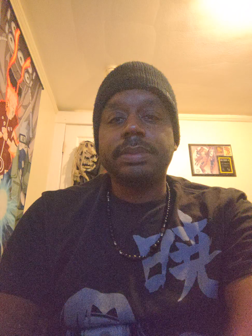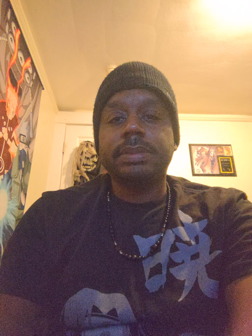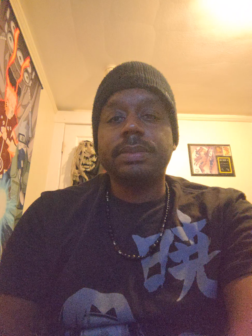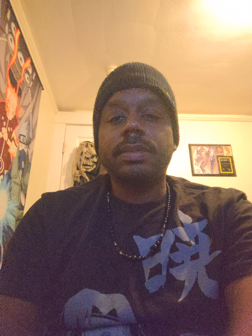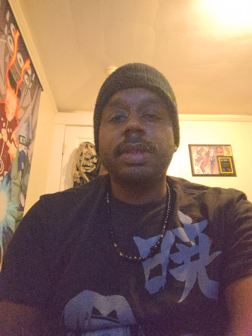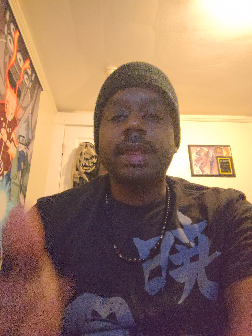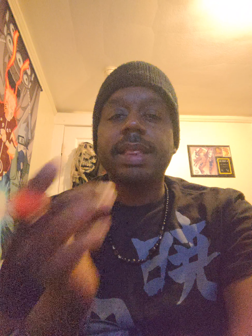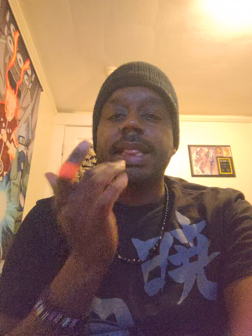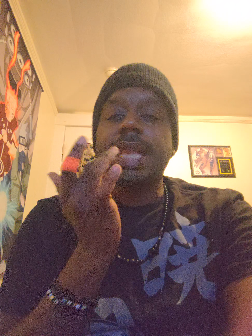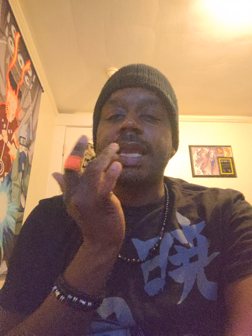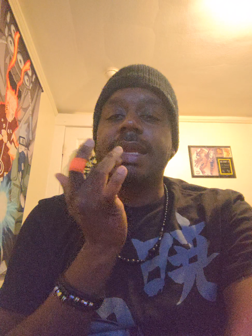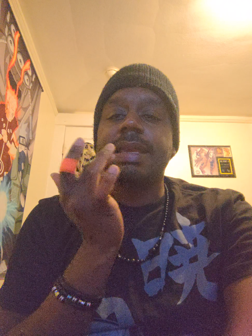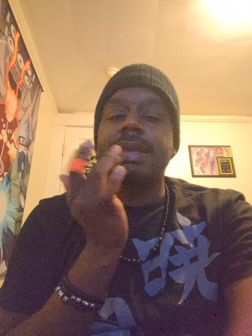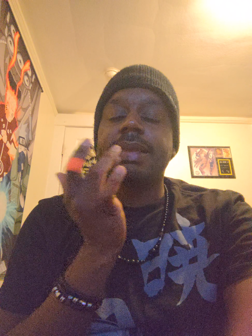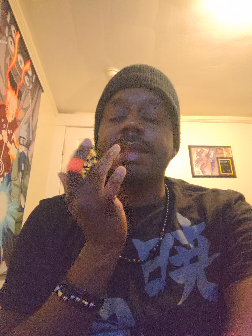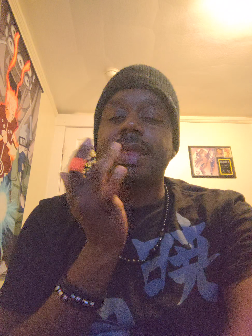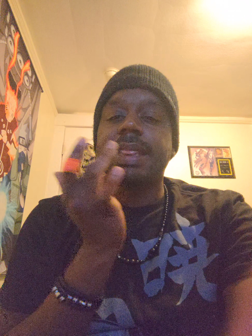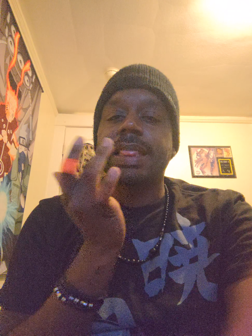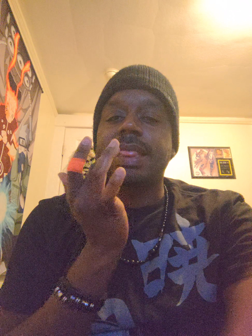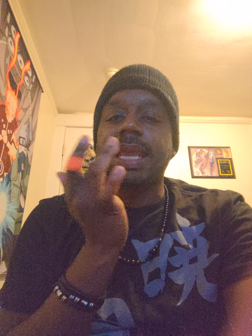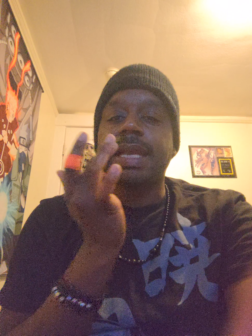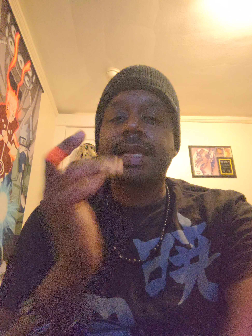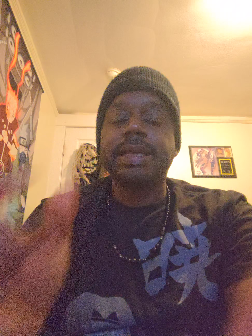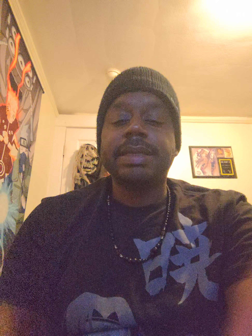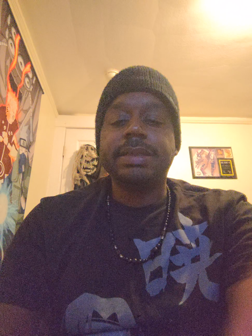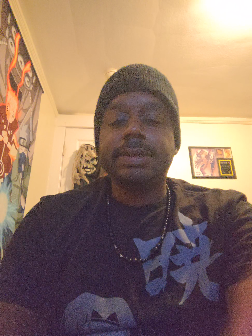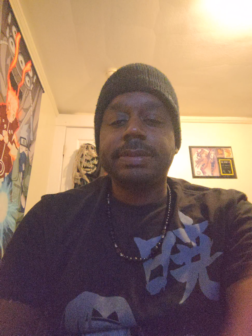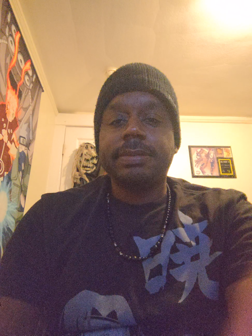taste